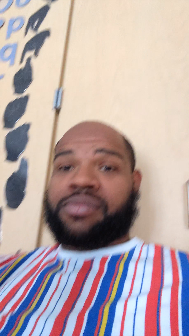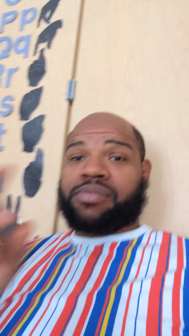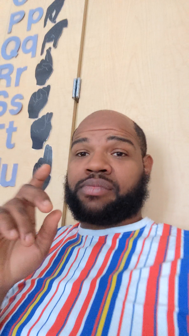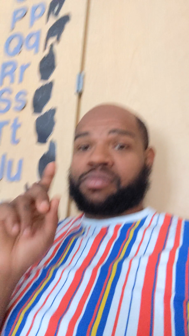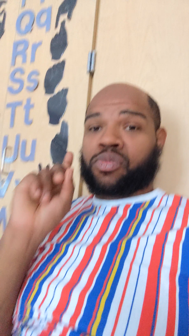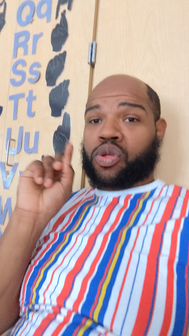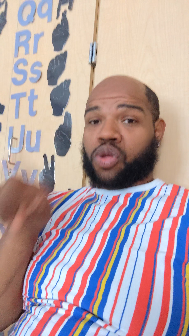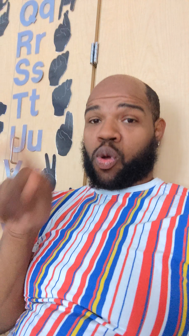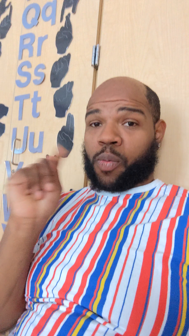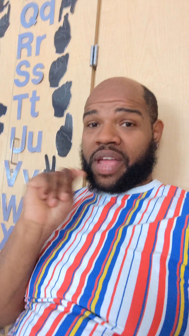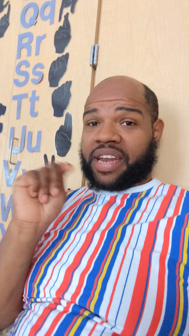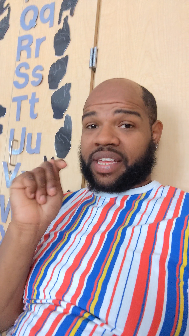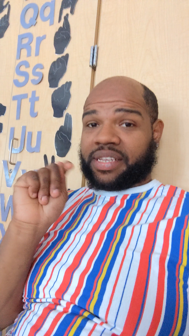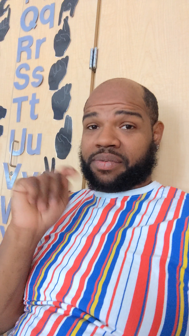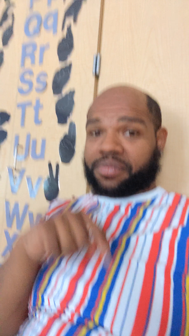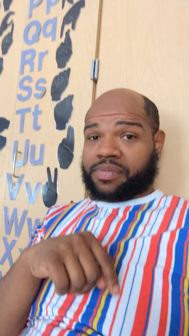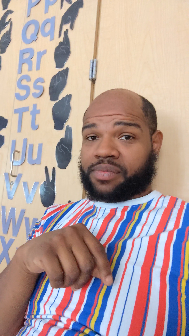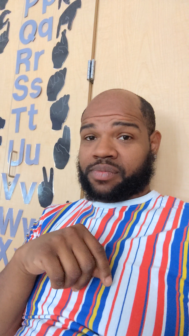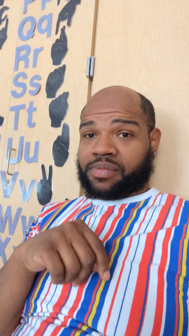go potty